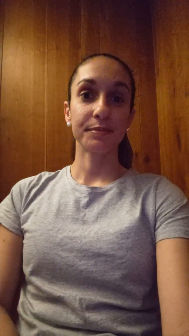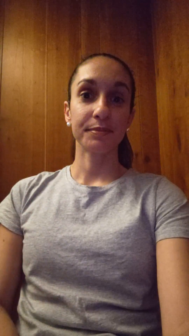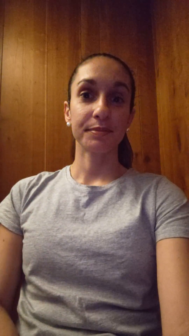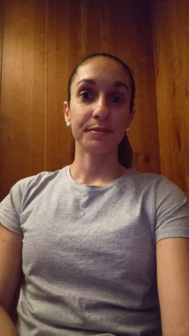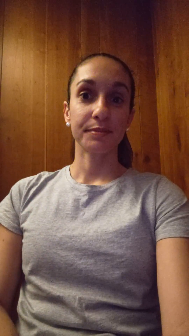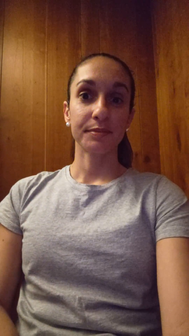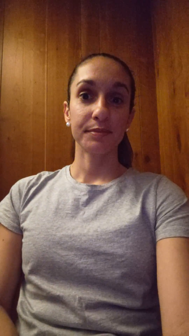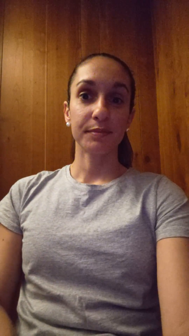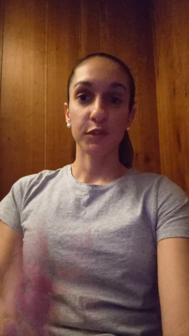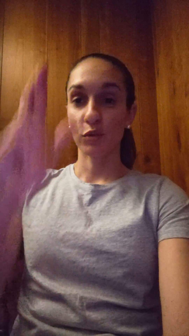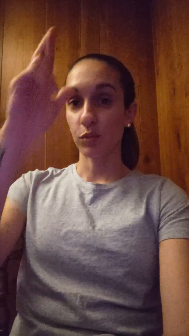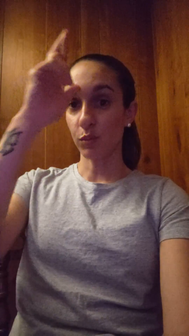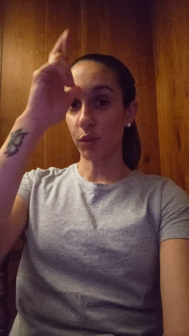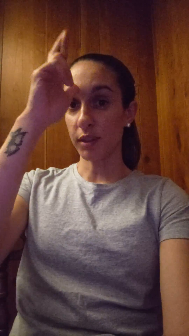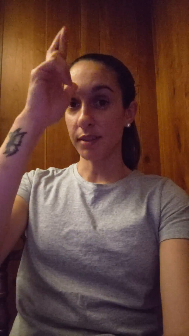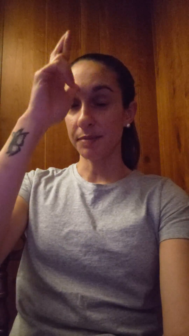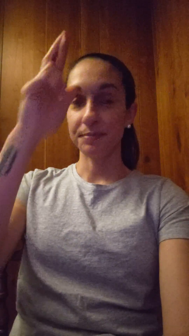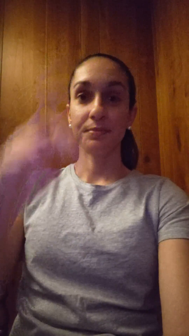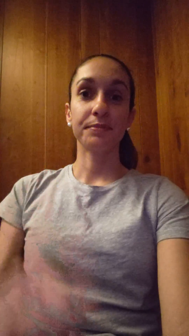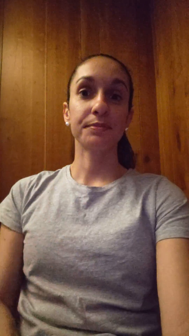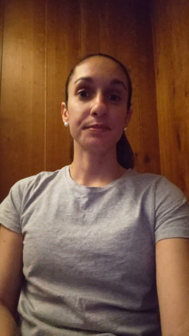rooster